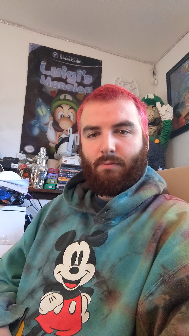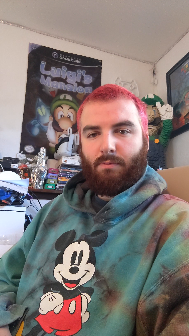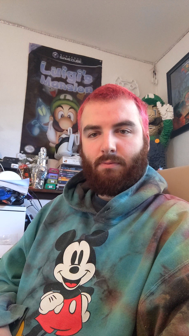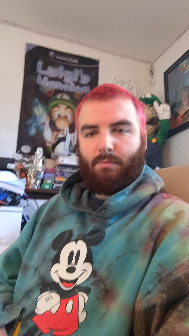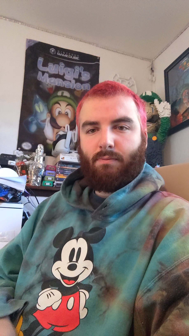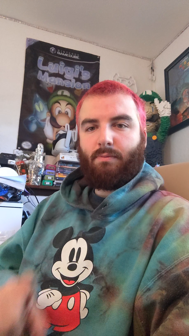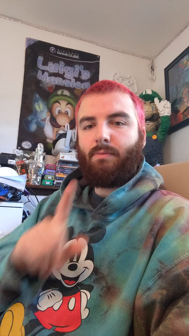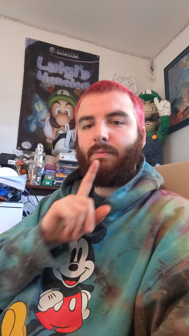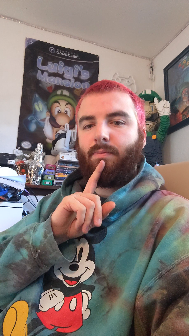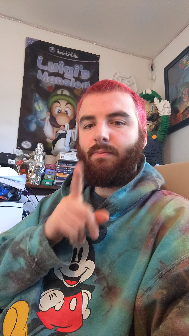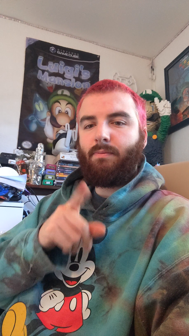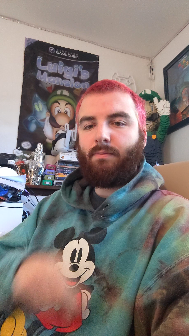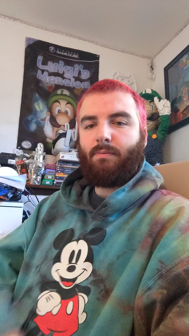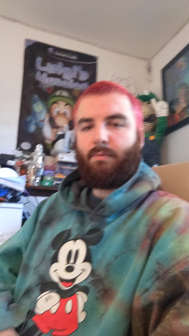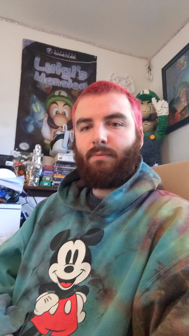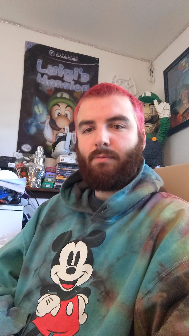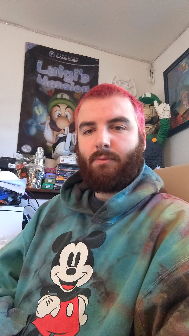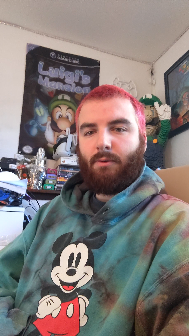is